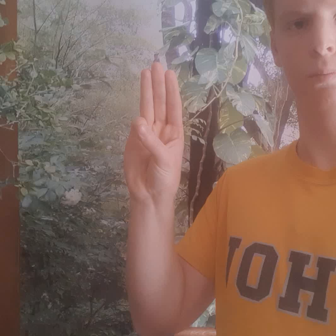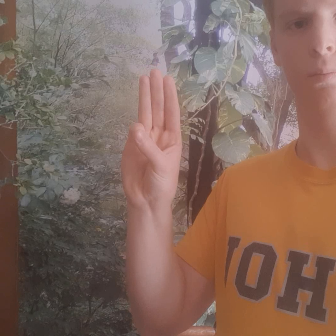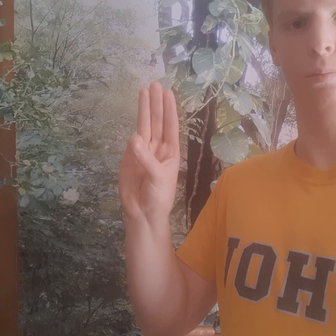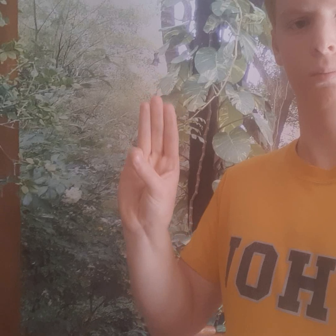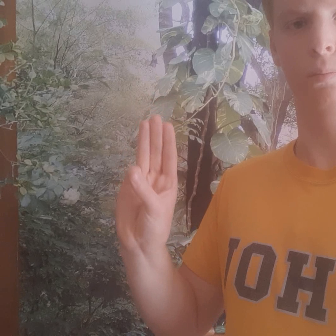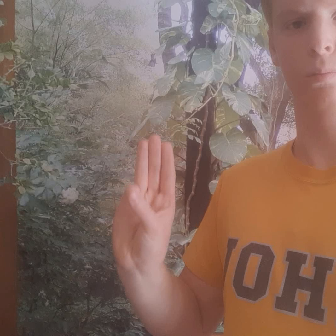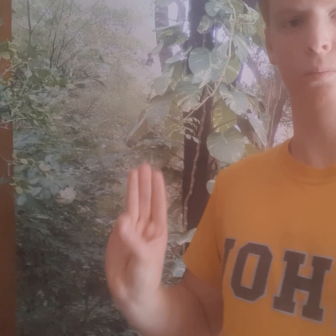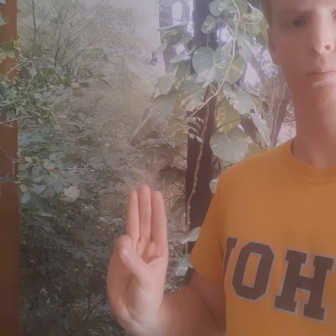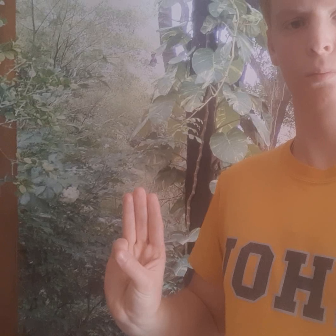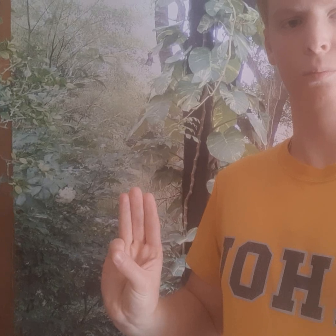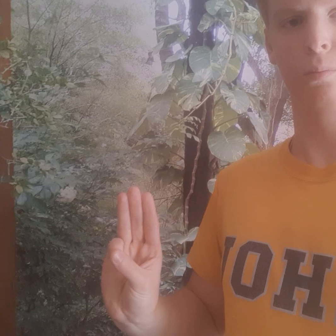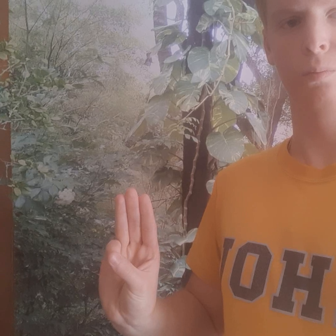Щ